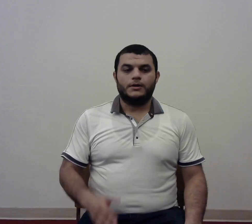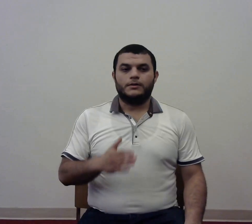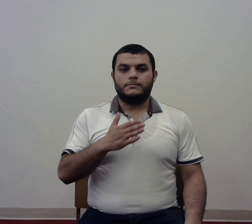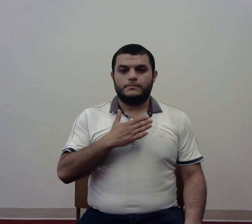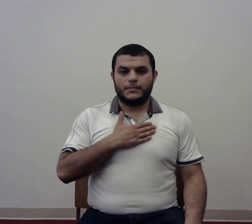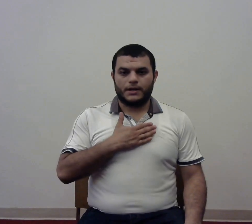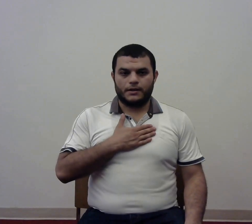mən